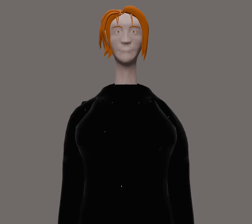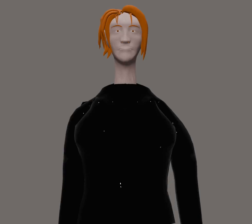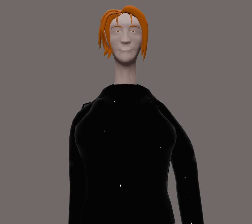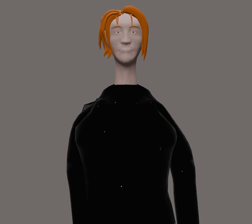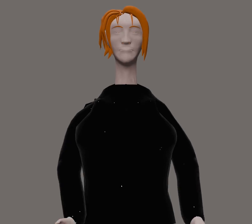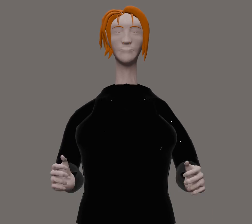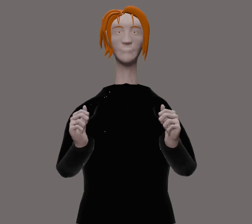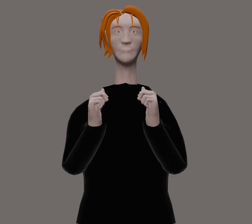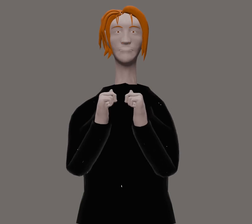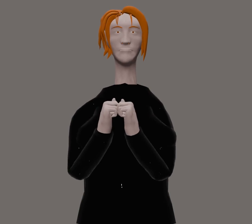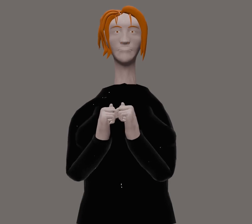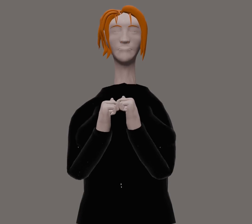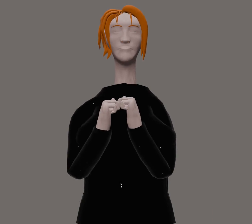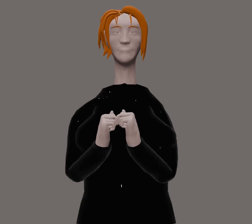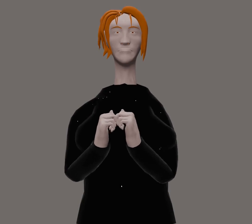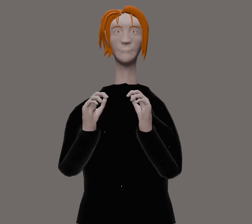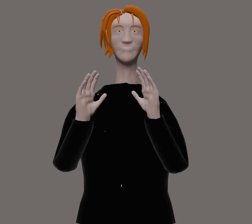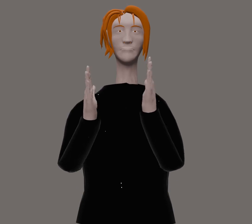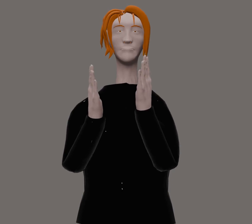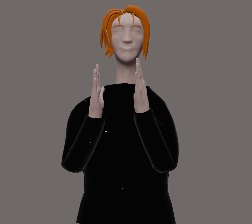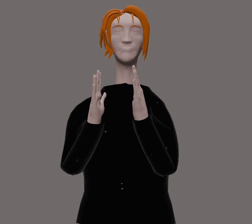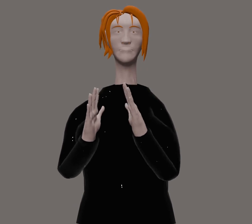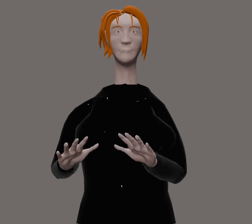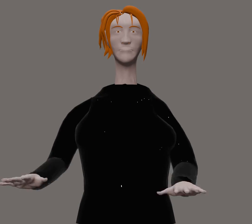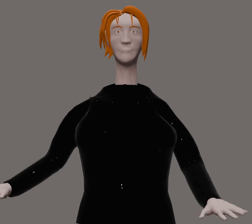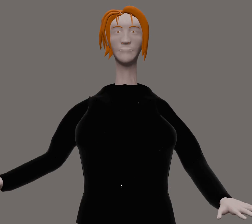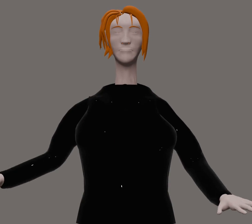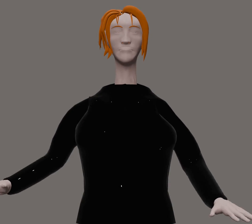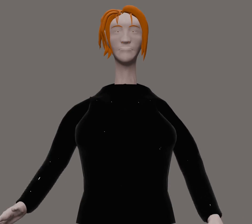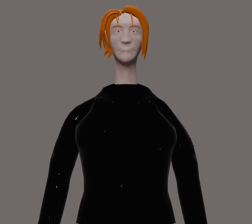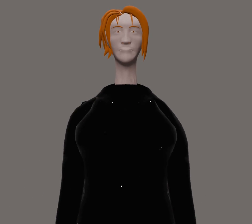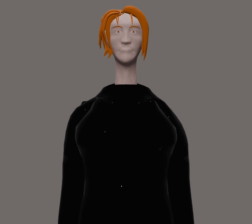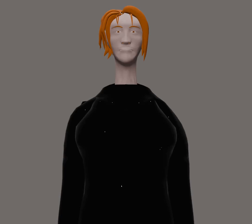Bless